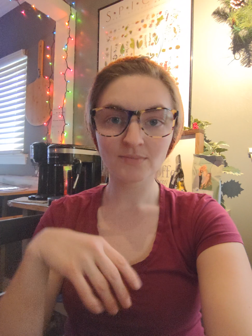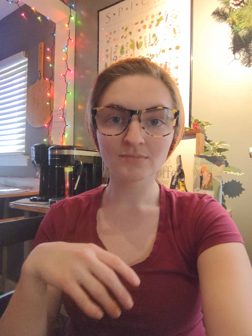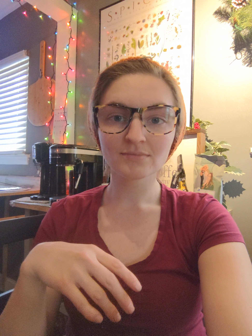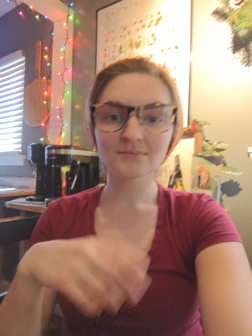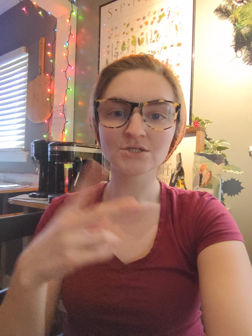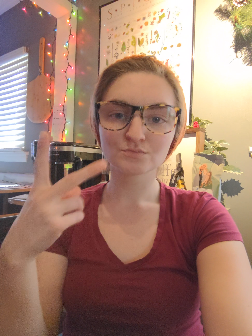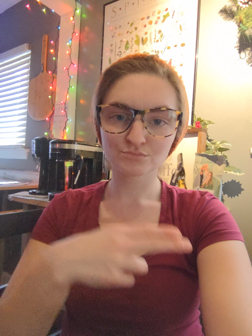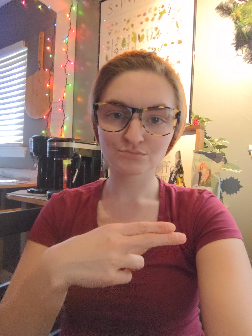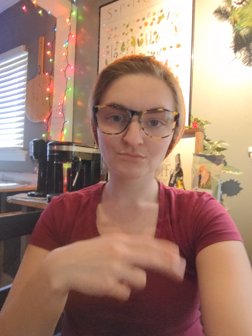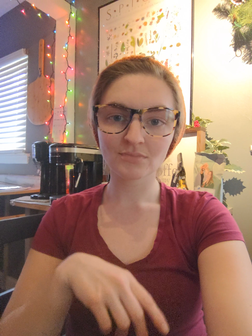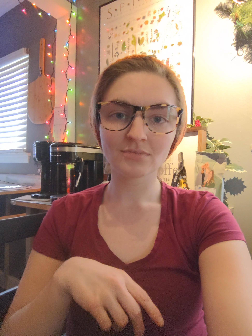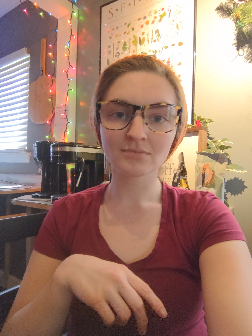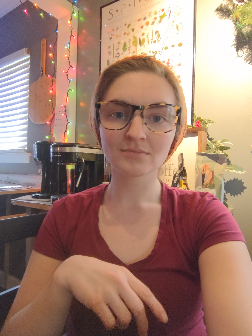cut